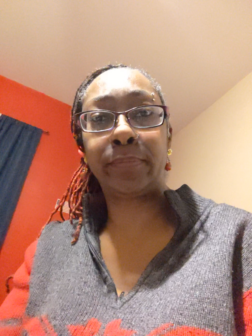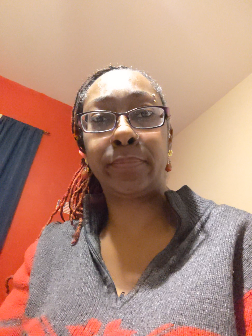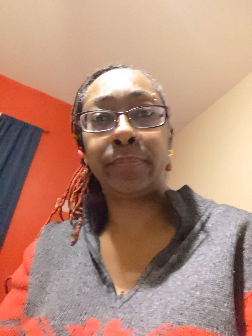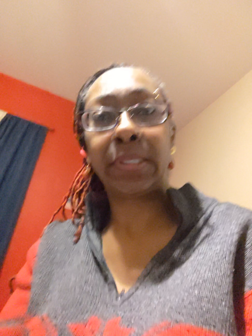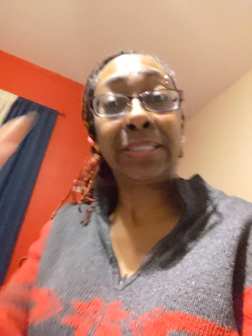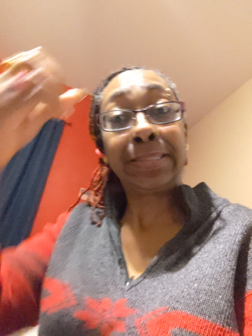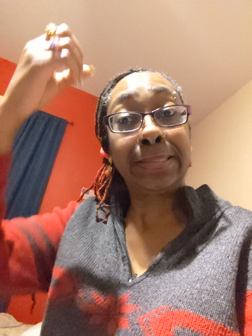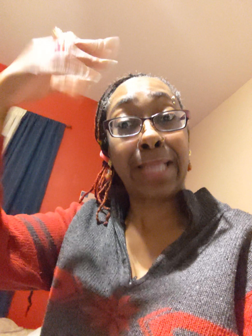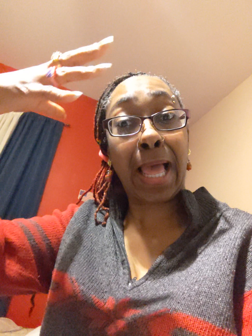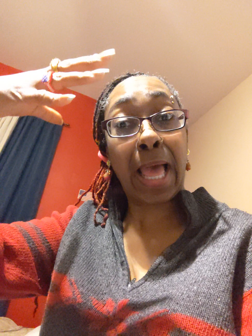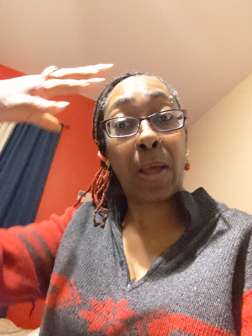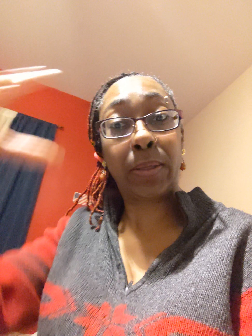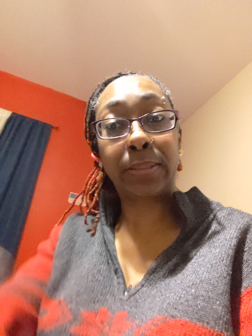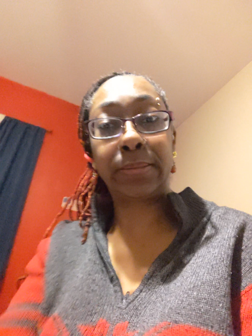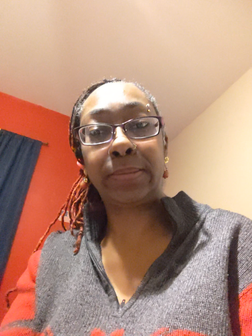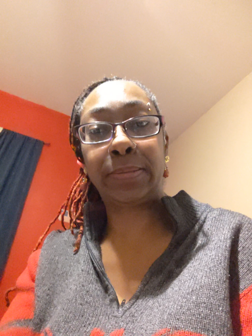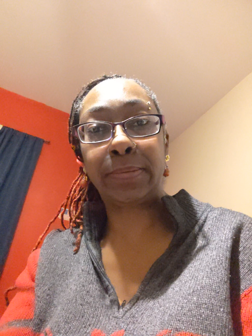shower